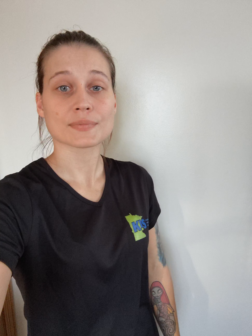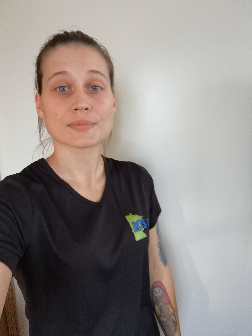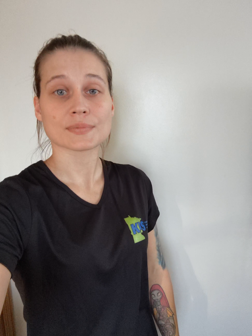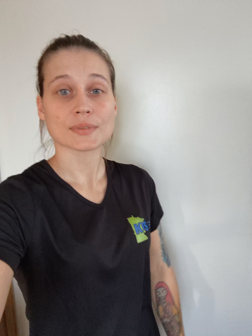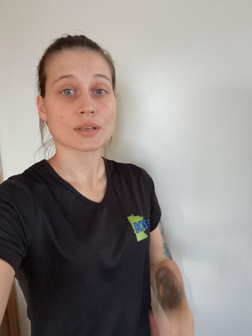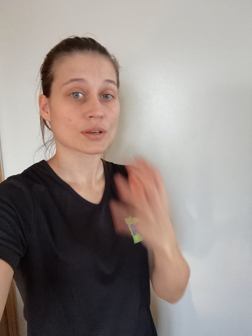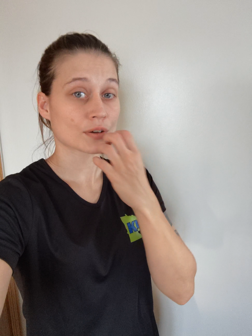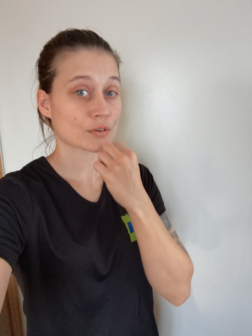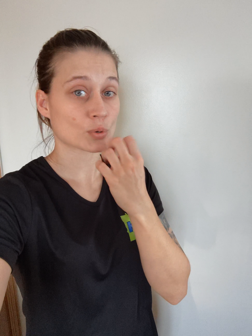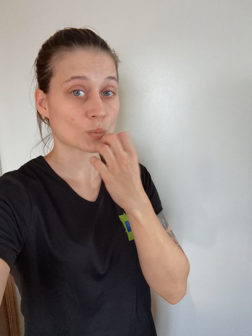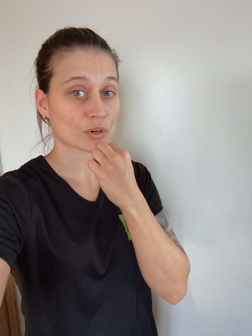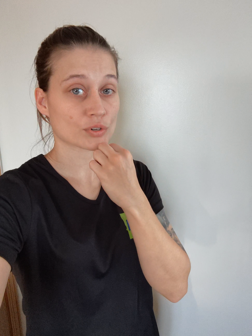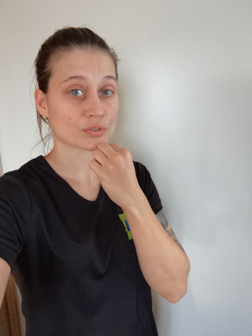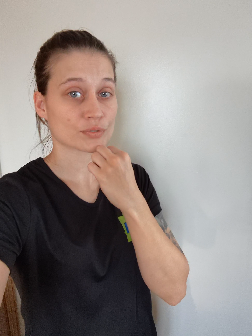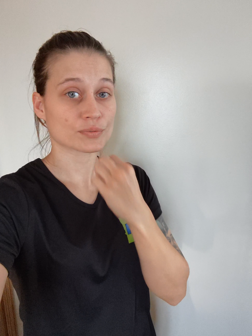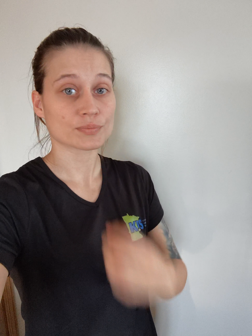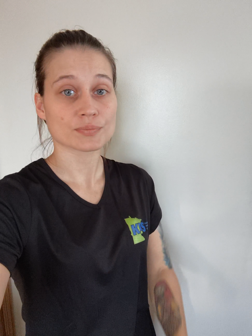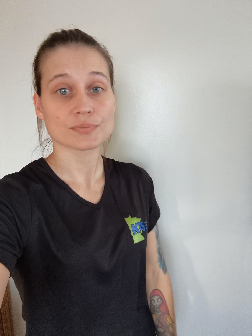underwear